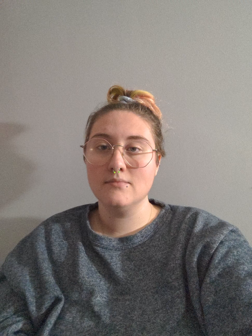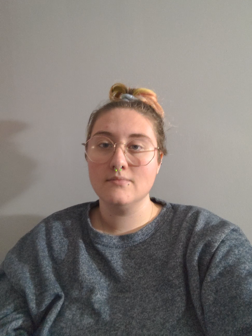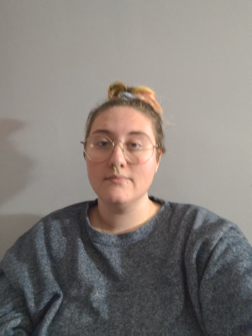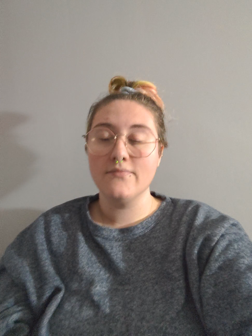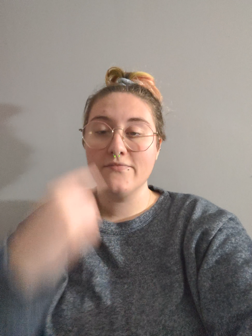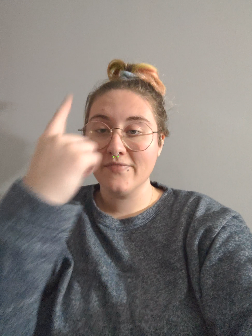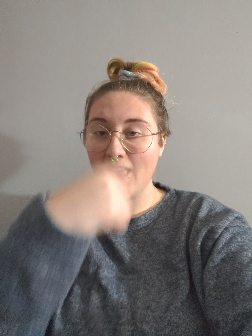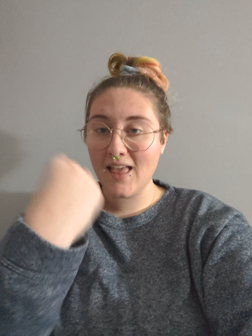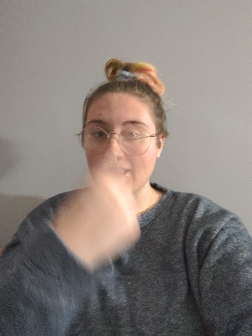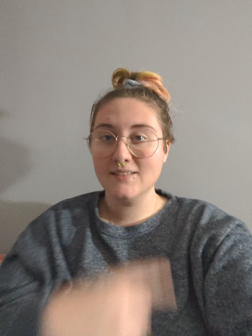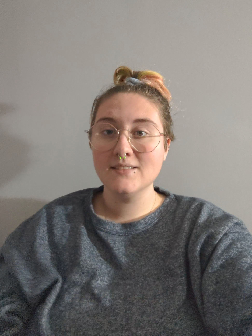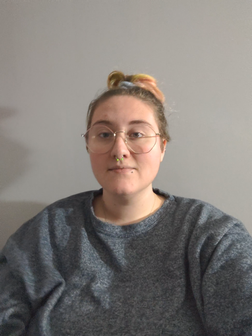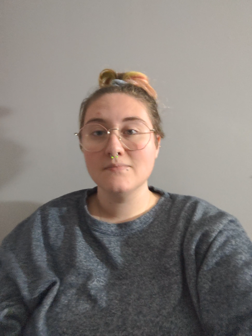face